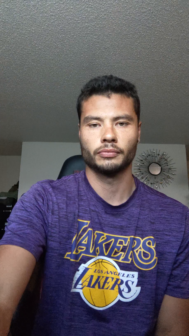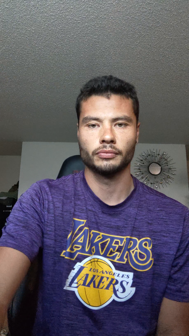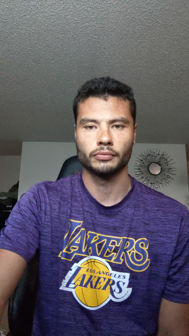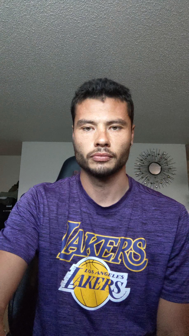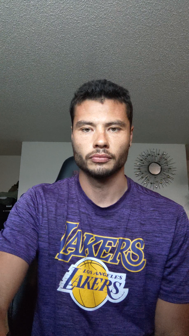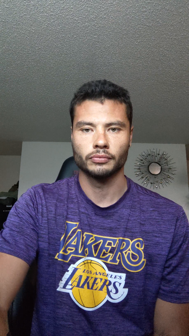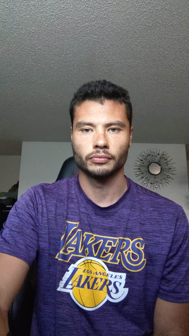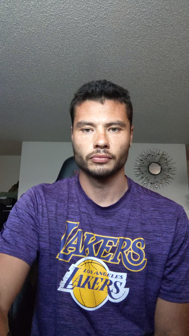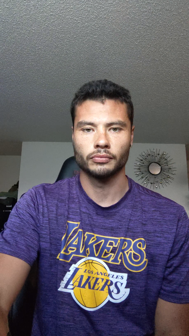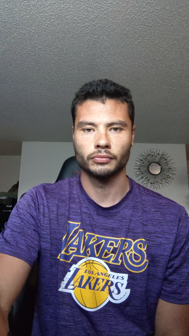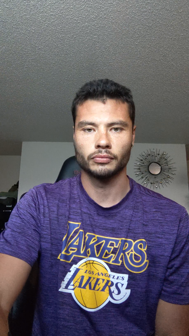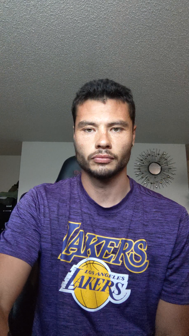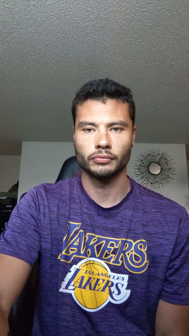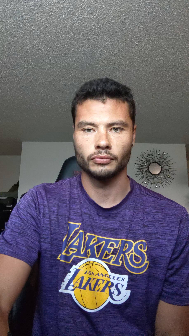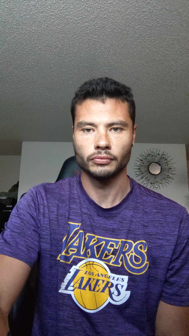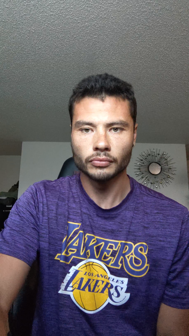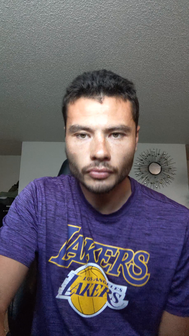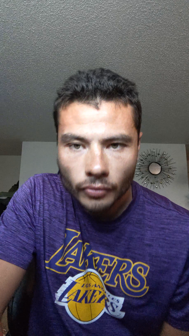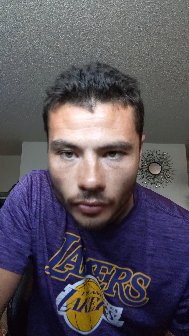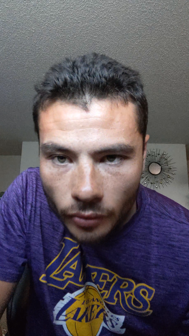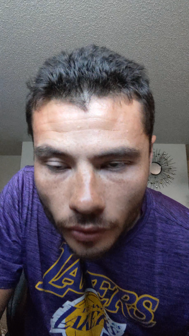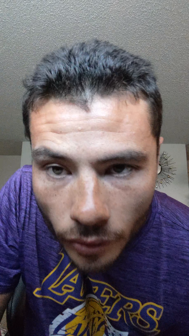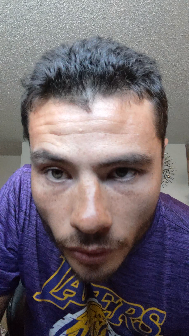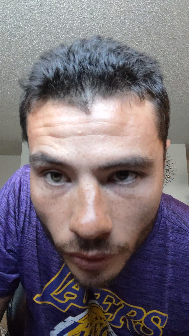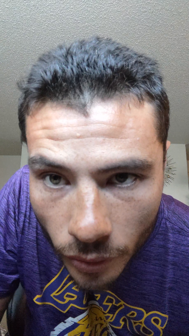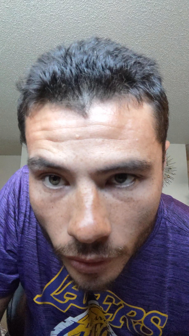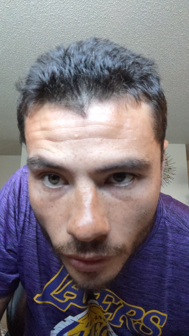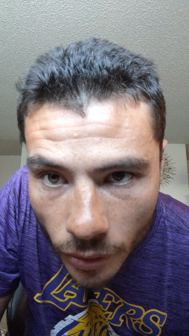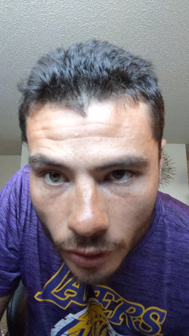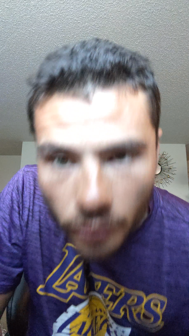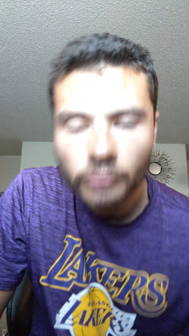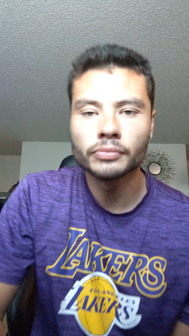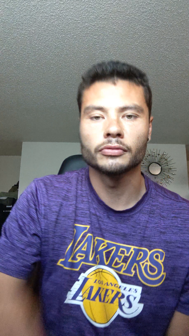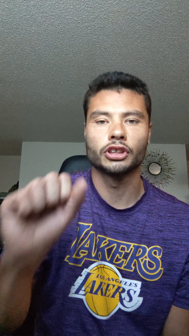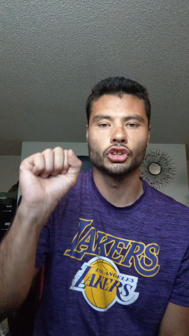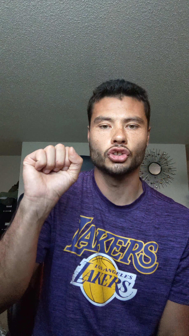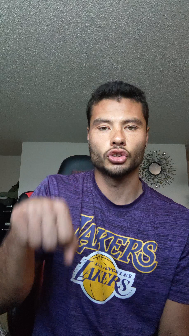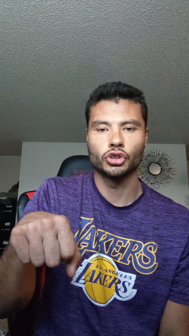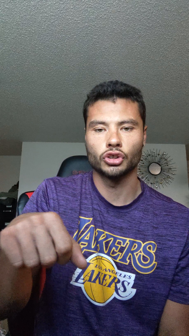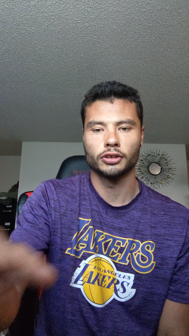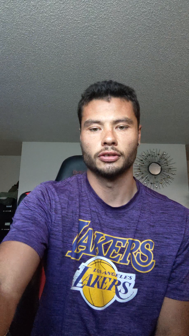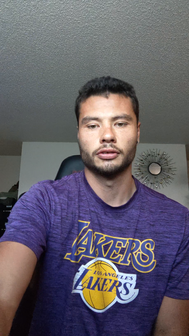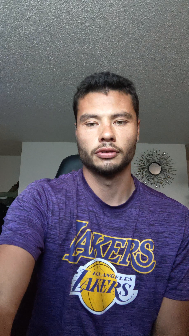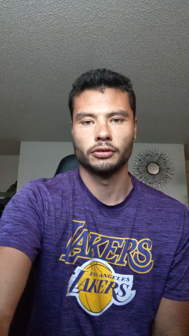could